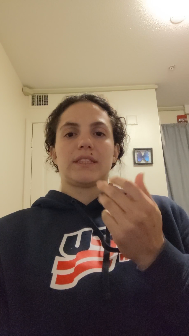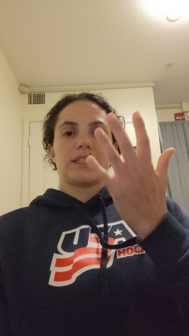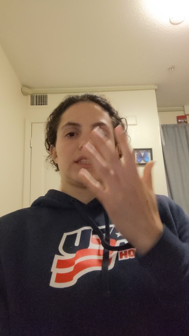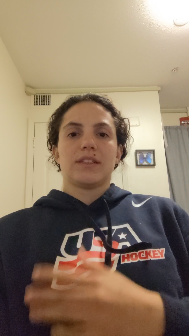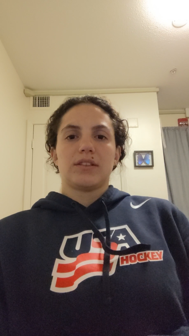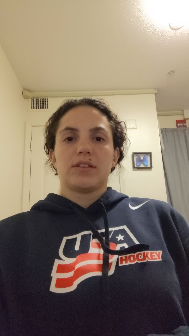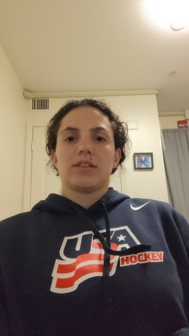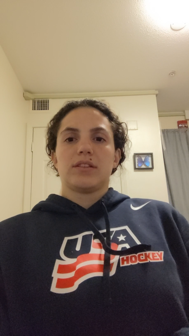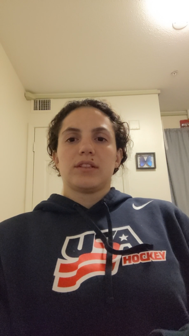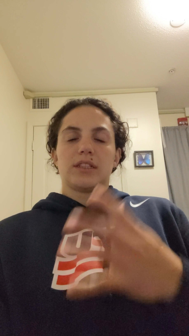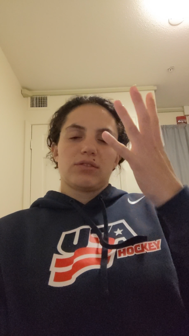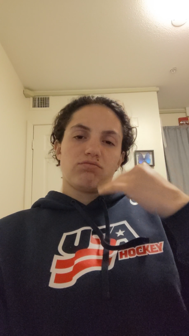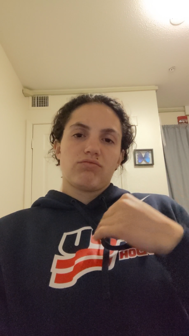asleep